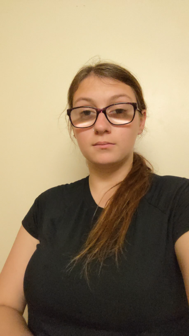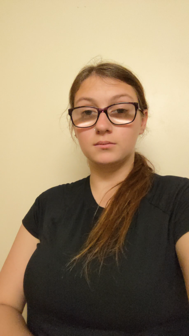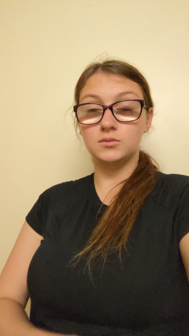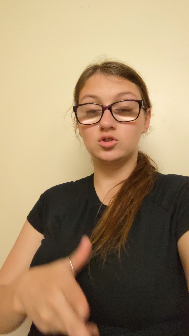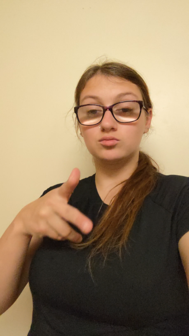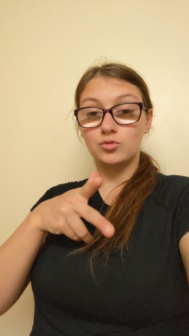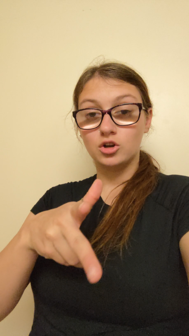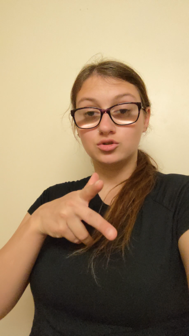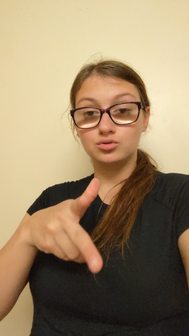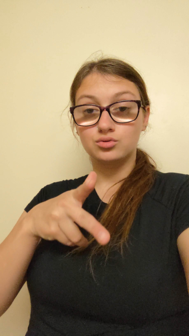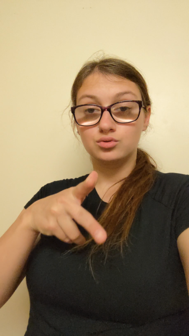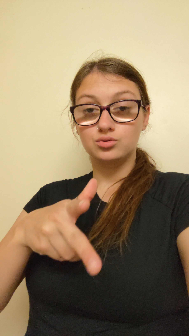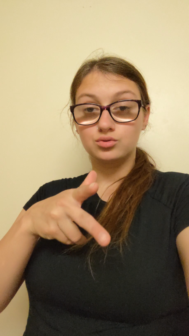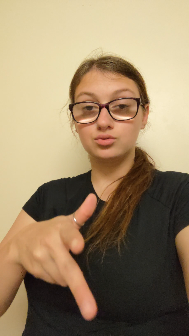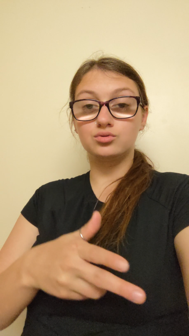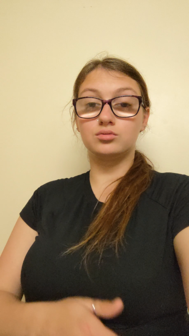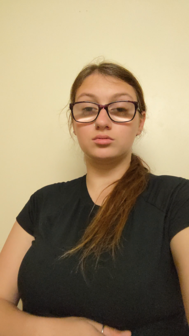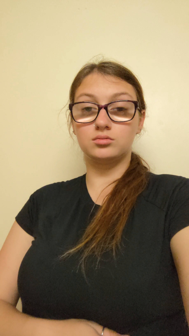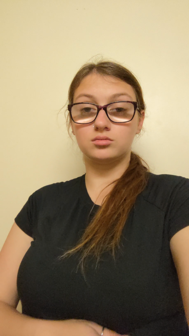garage